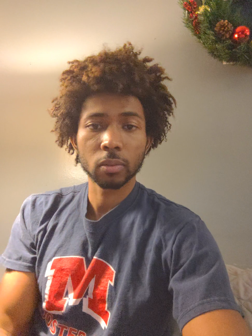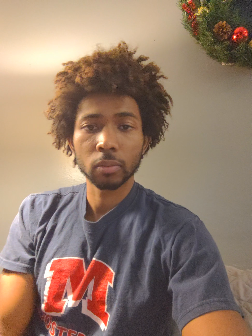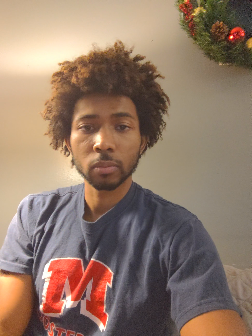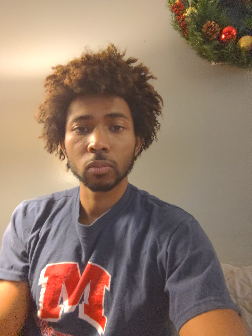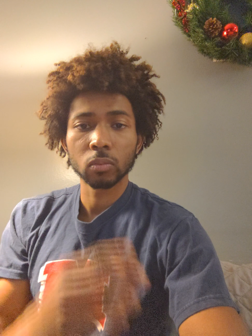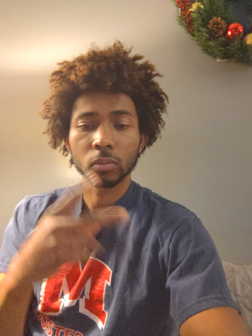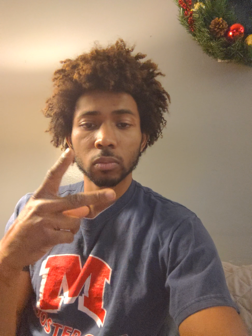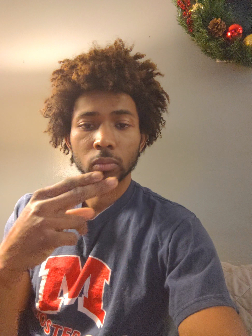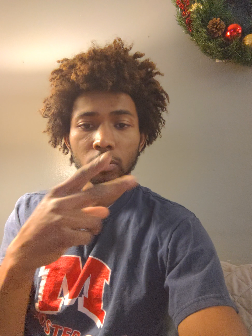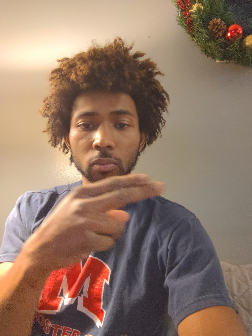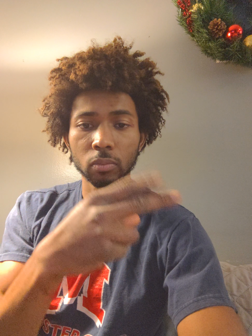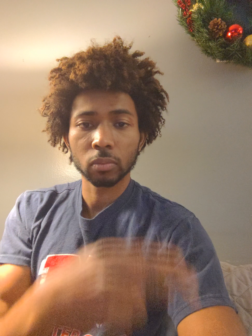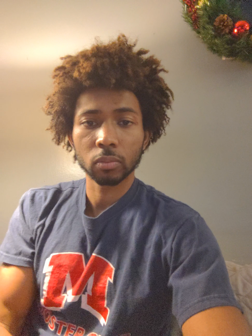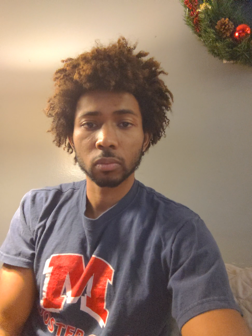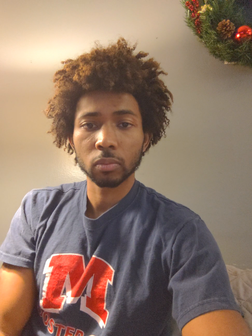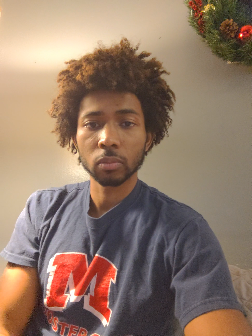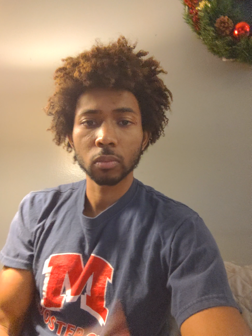cut